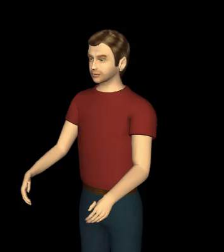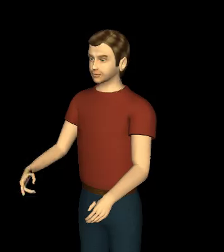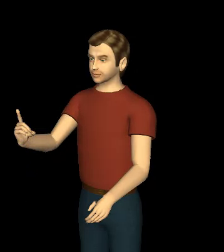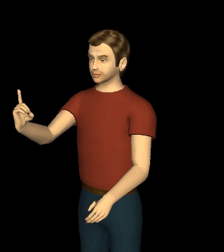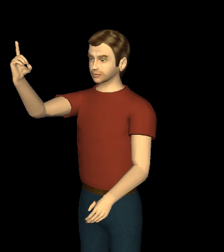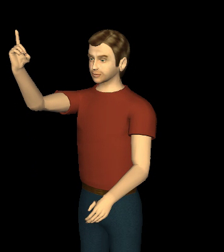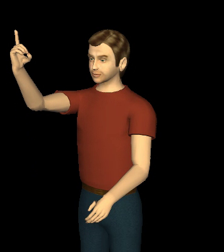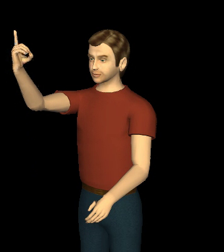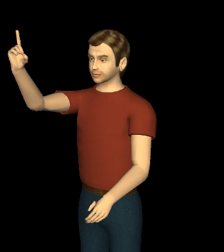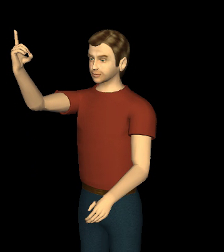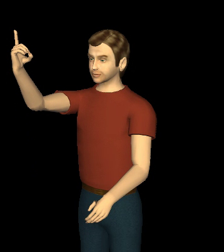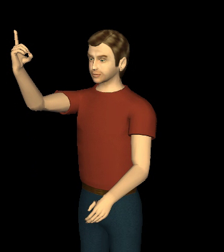الله